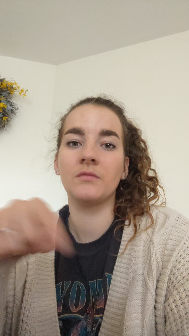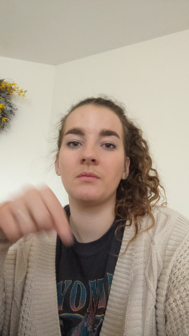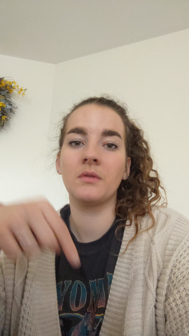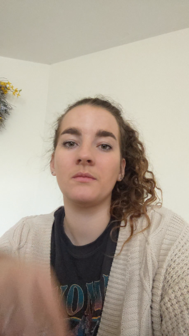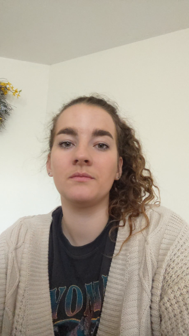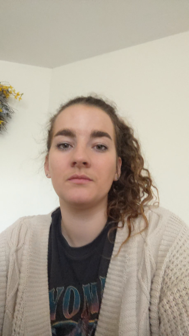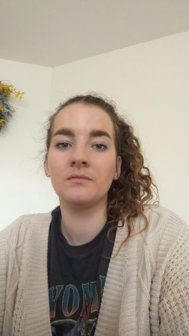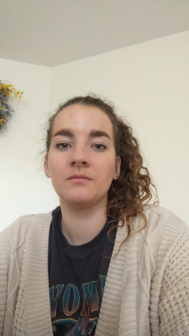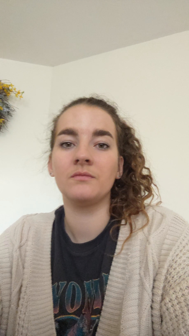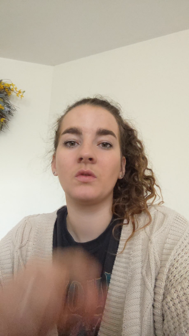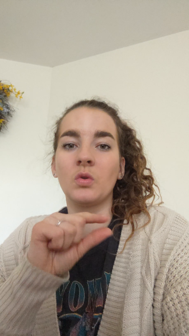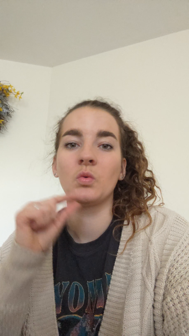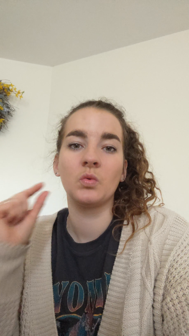glue